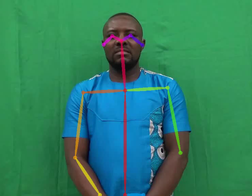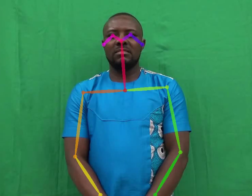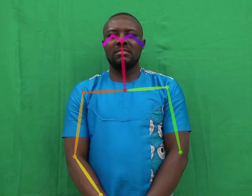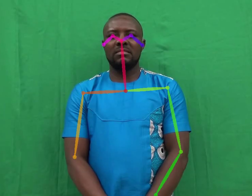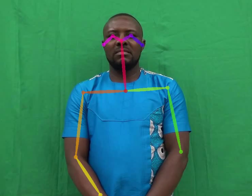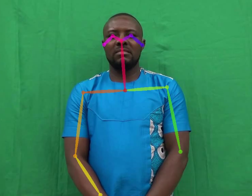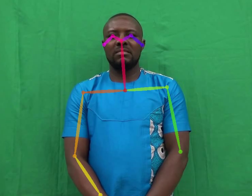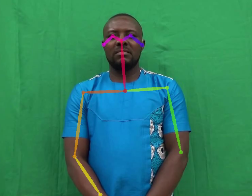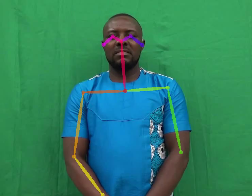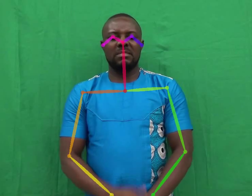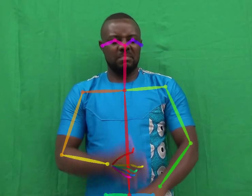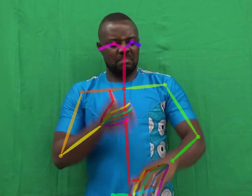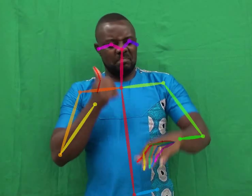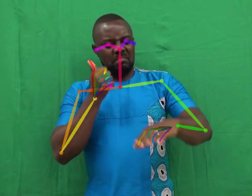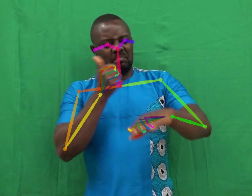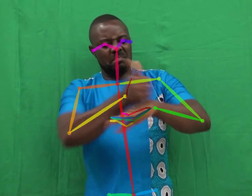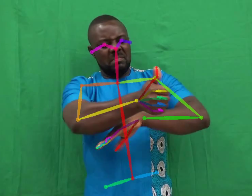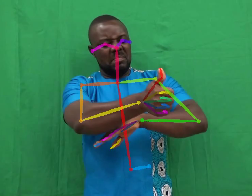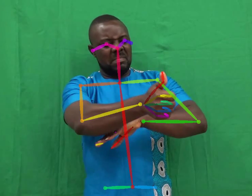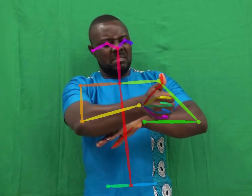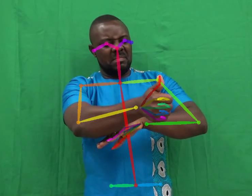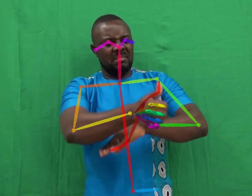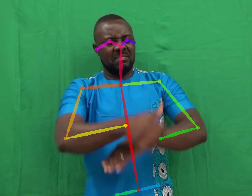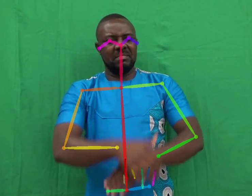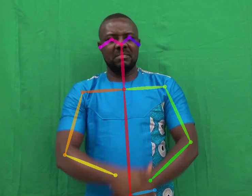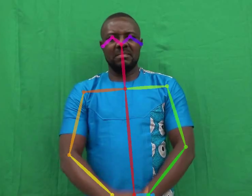blame or accuse